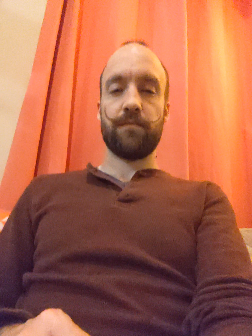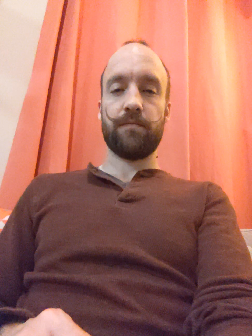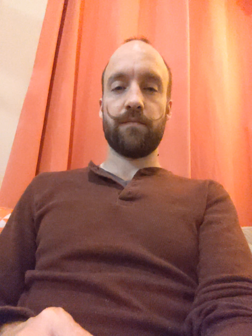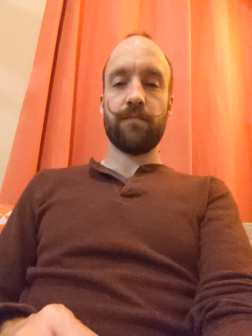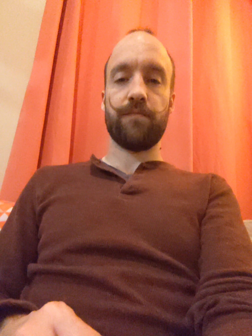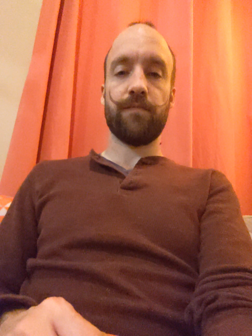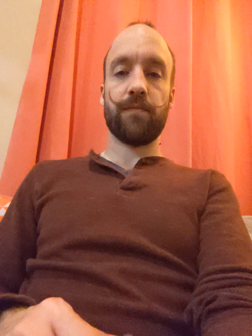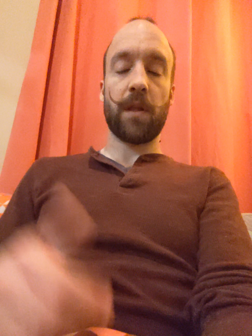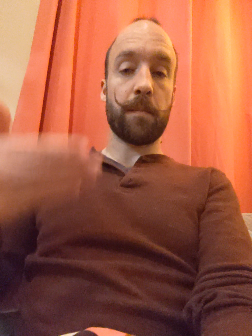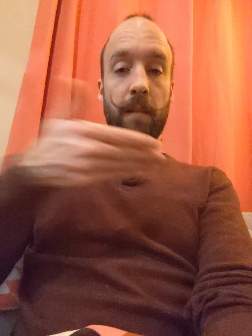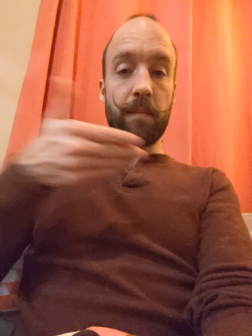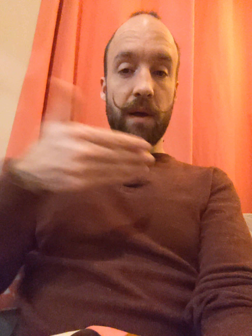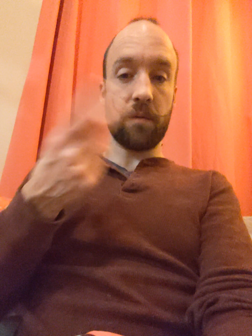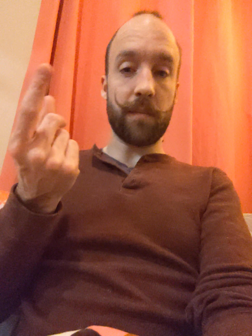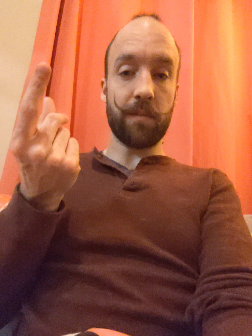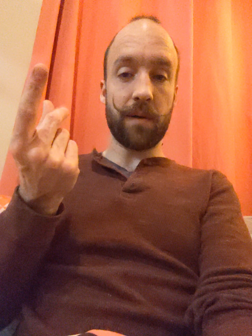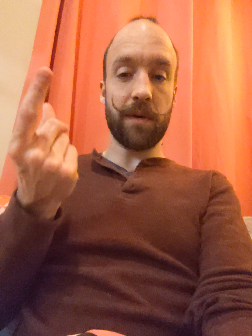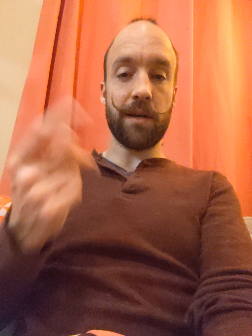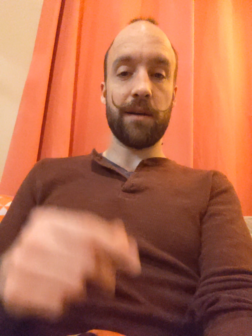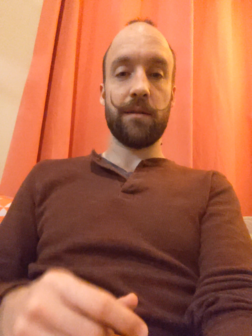puppy